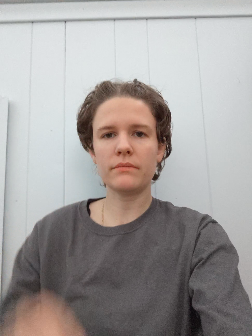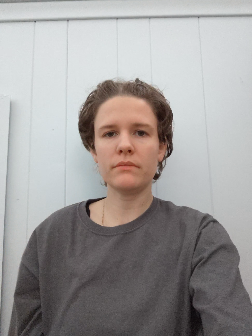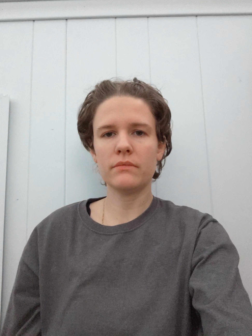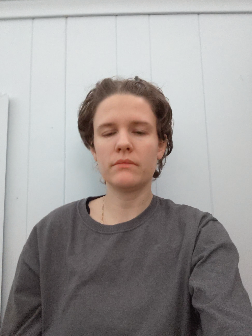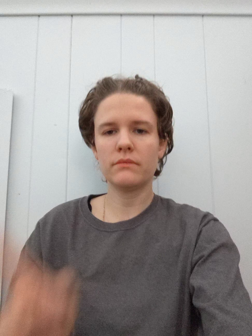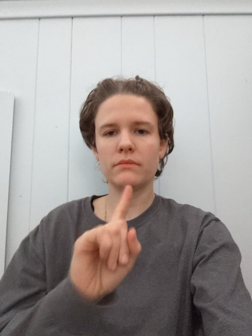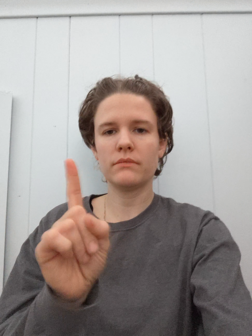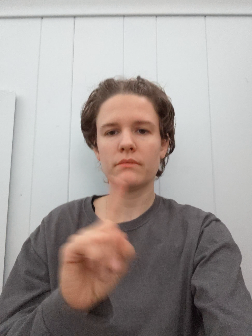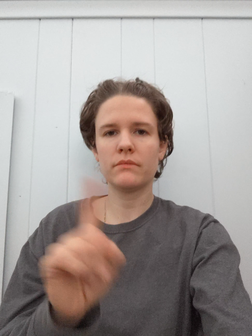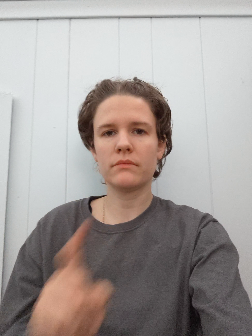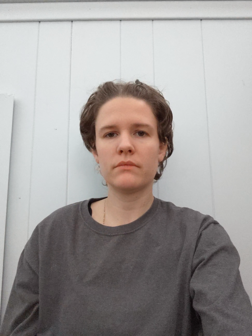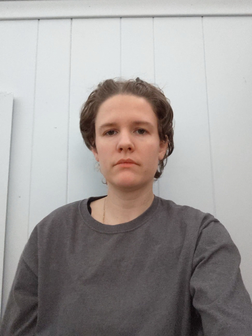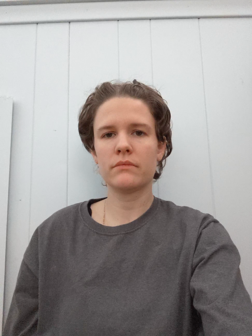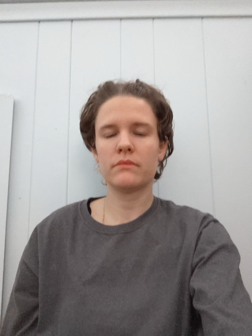where